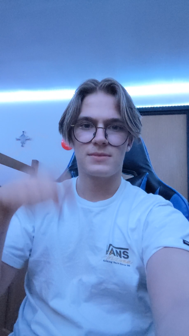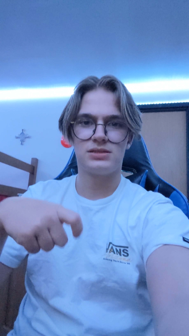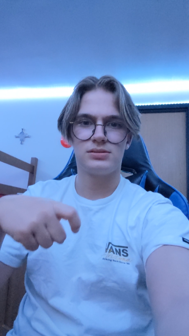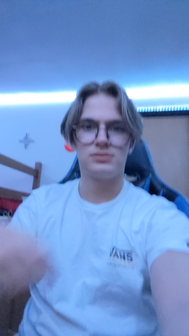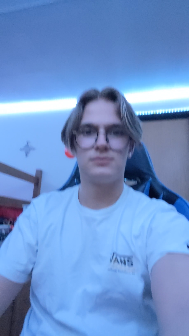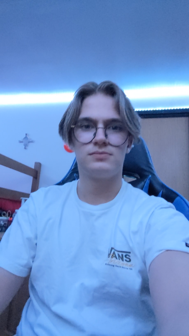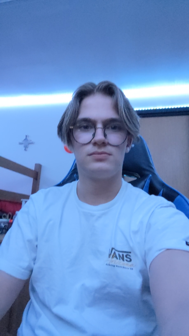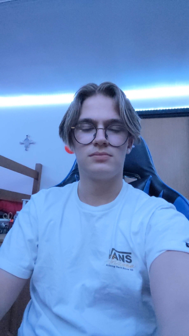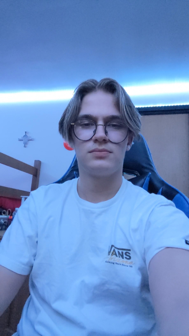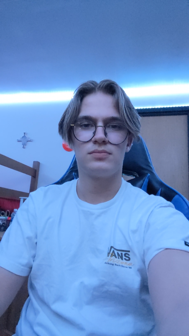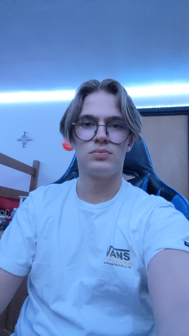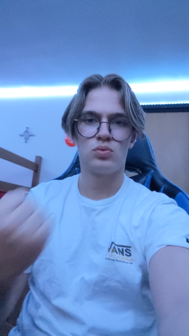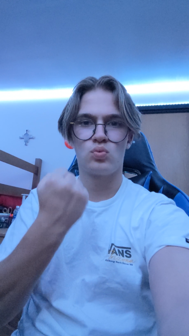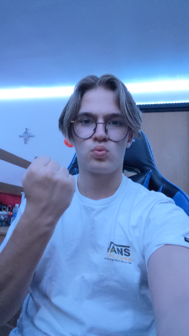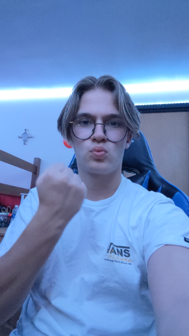hold